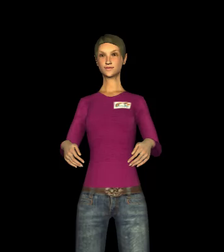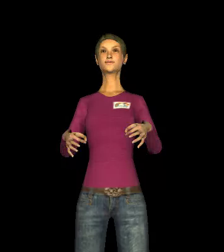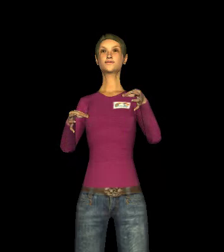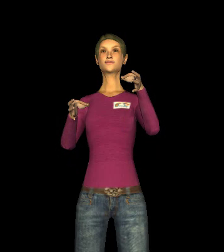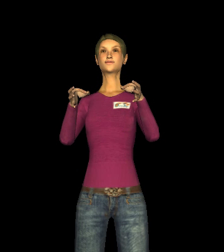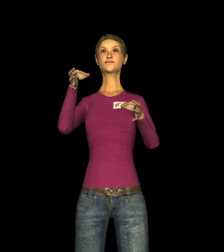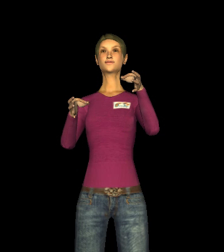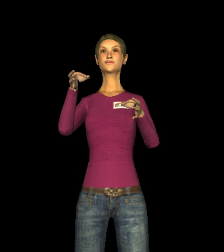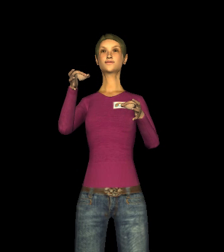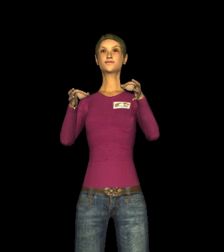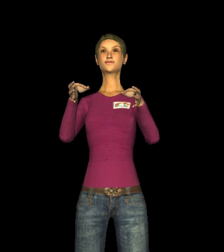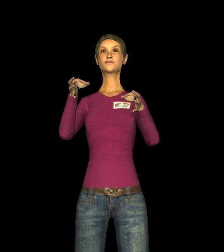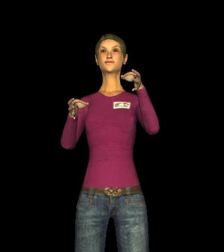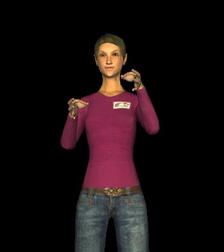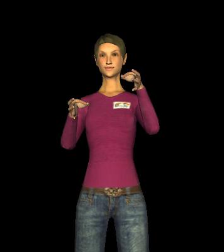قاض